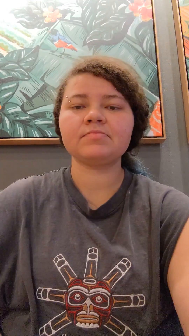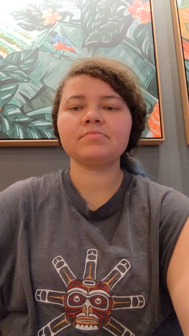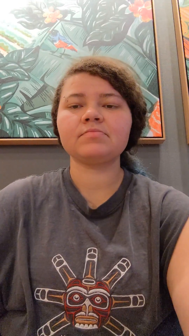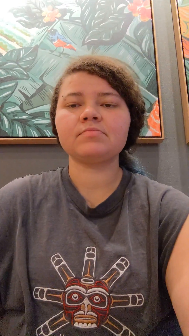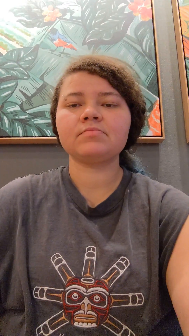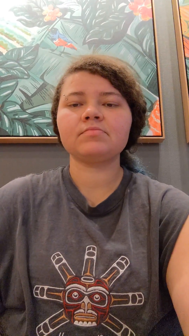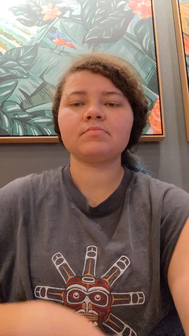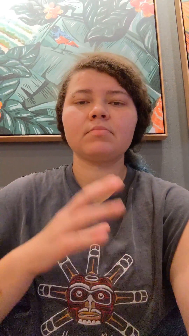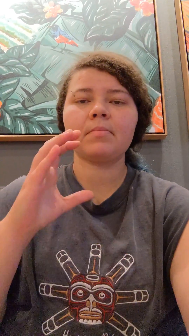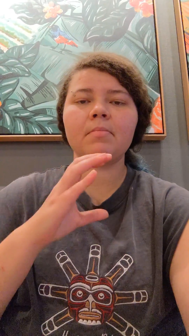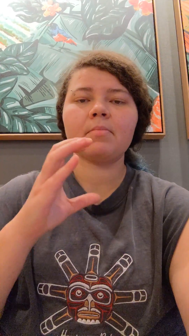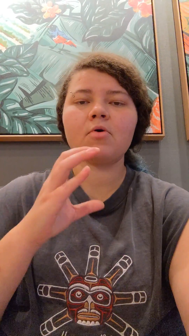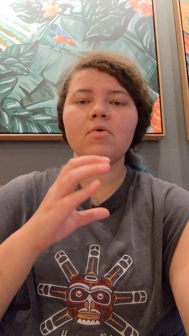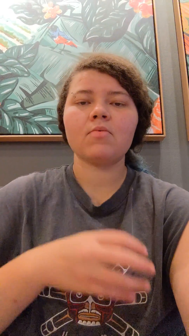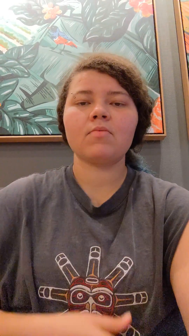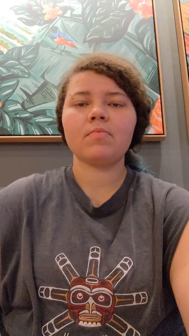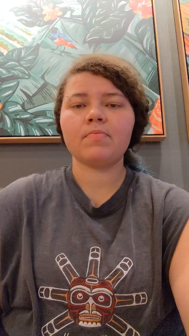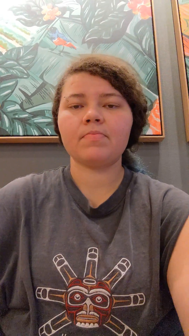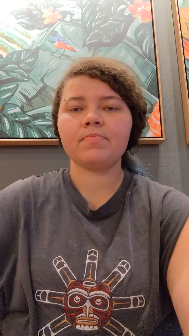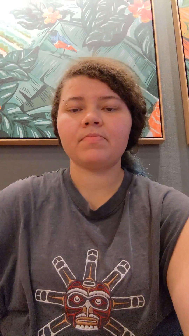ball